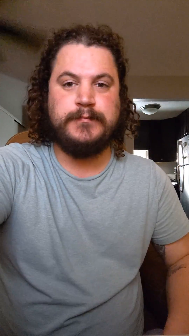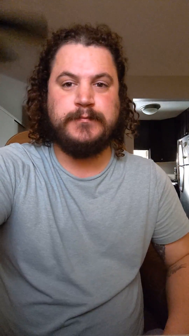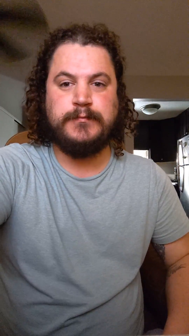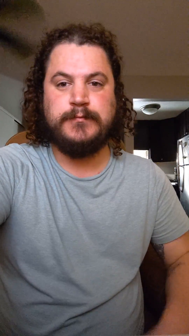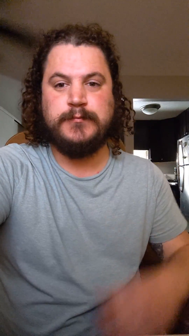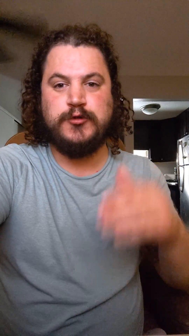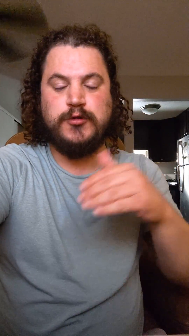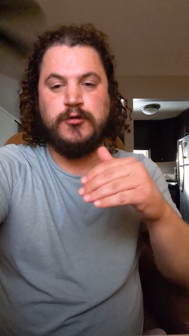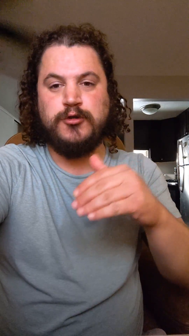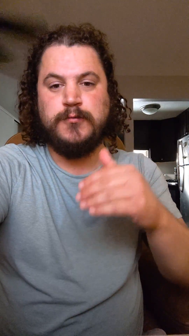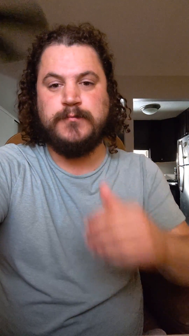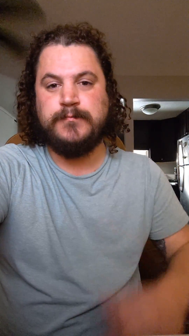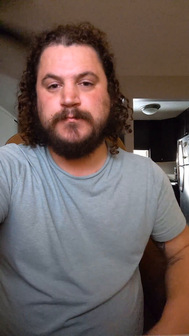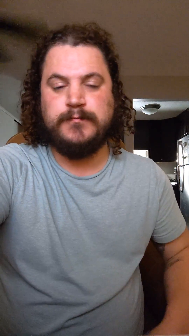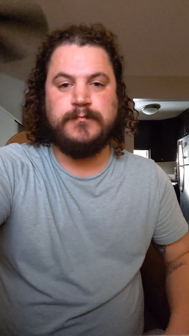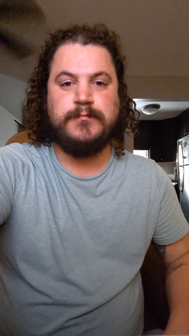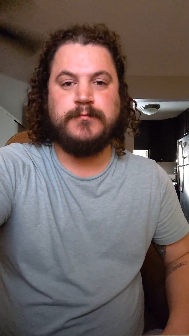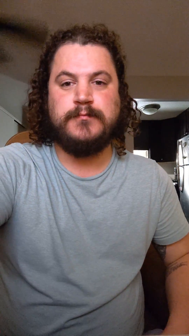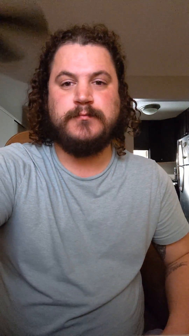doctor